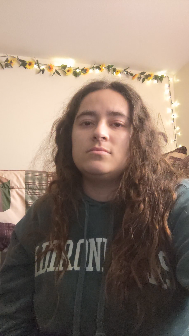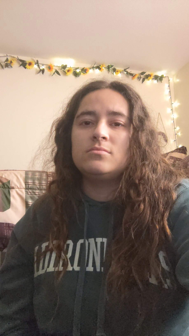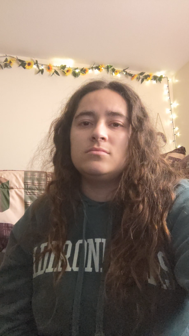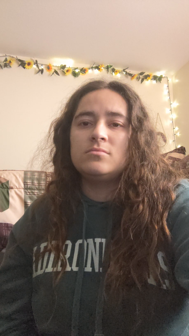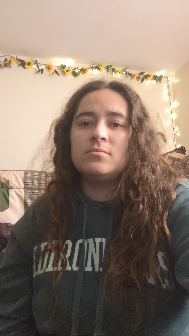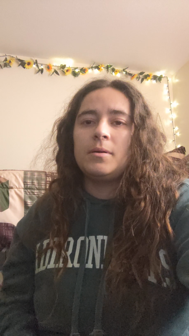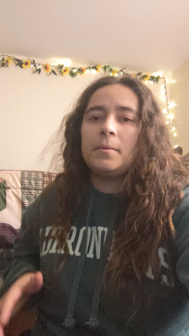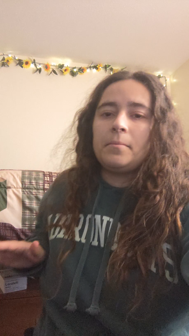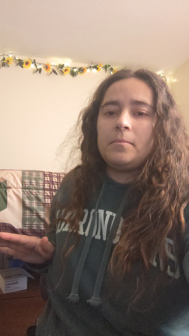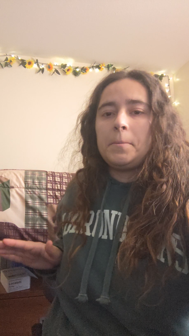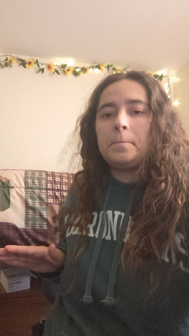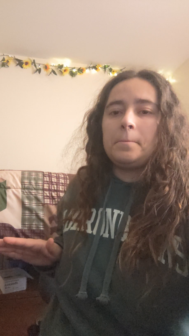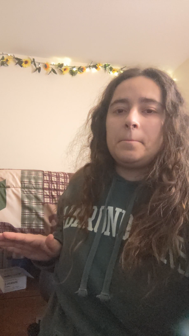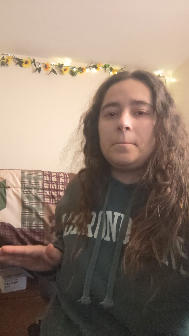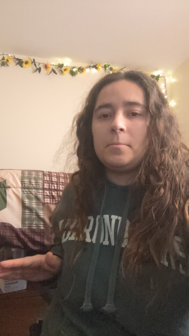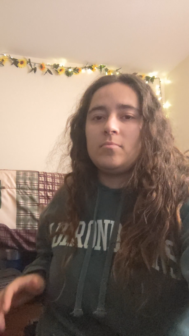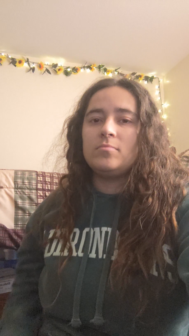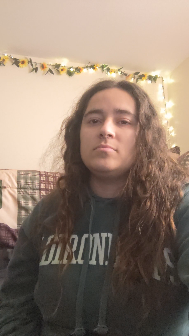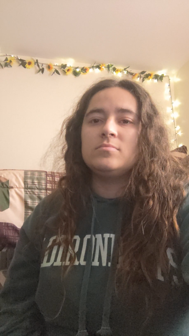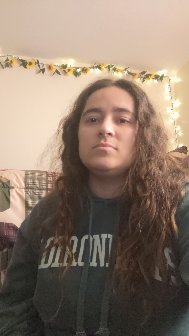penguin